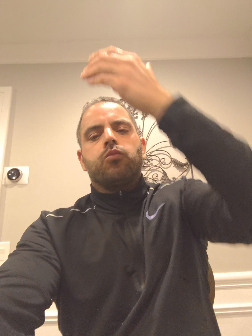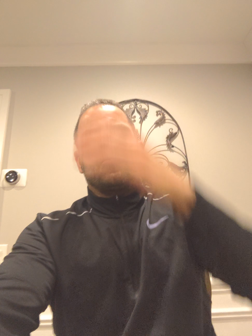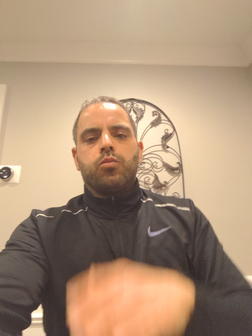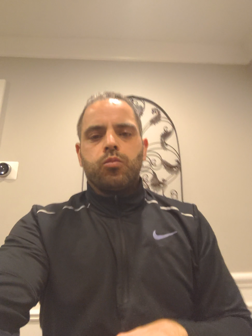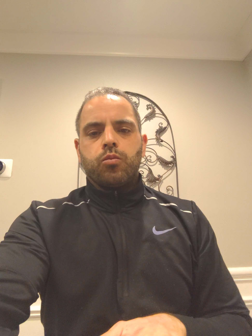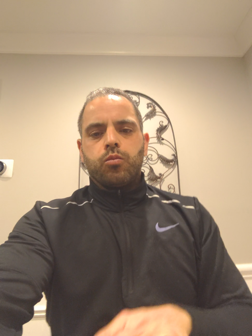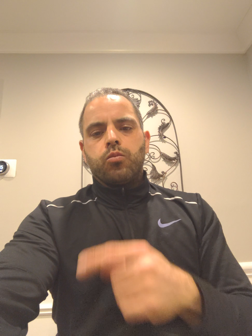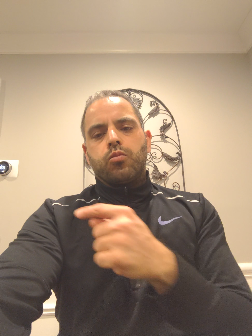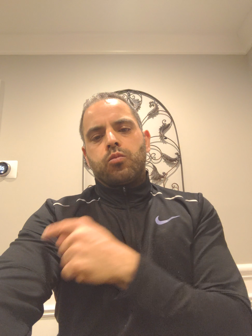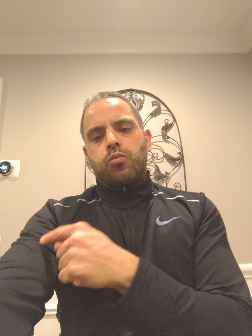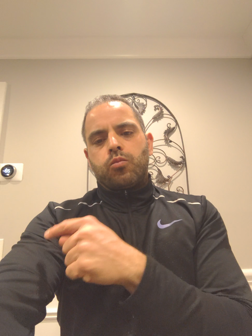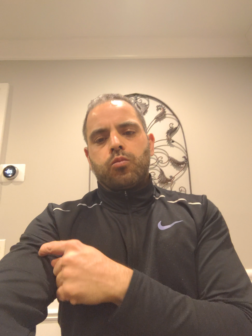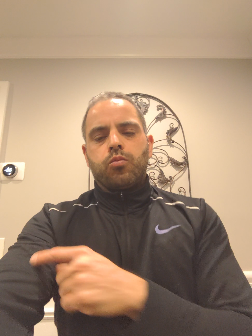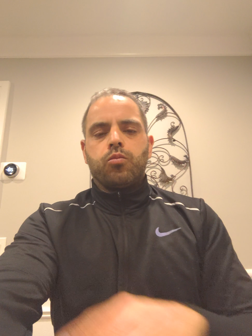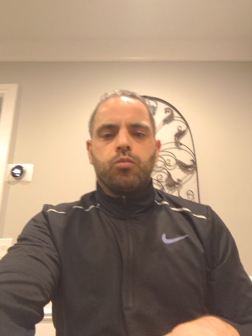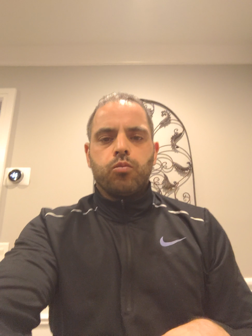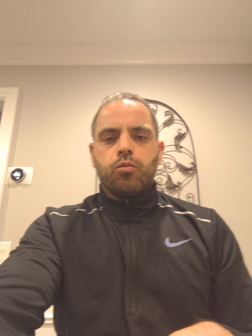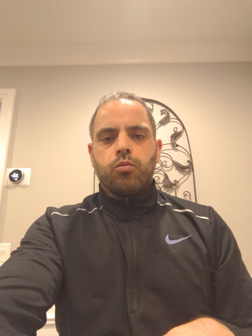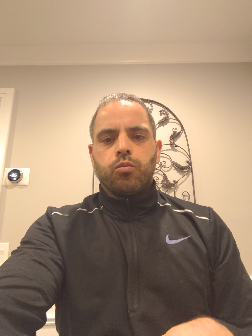arm